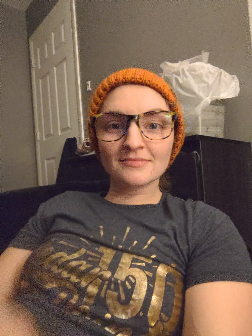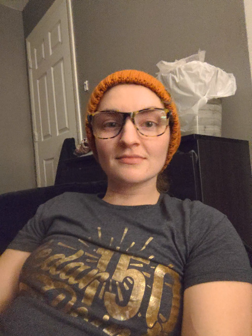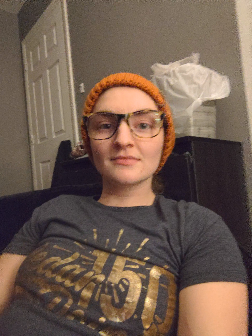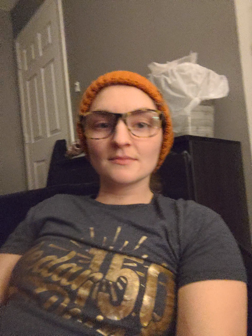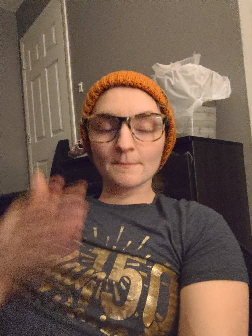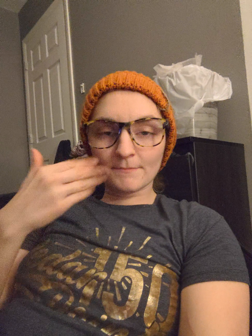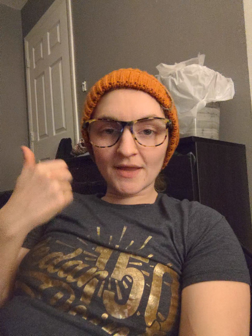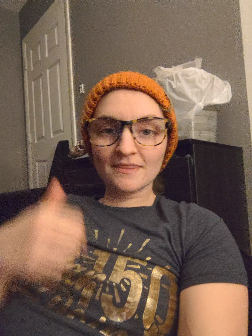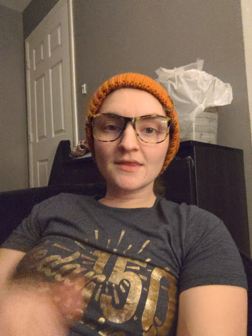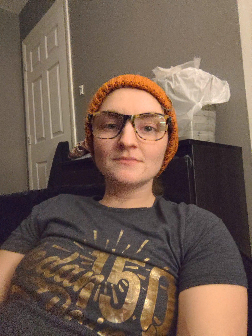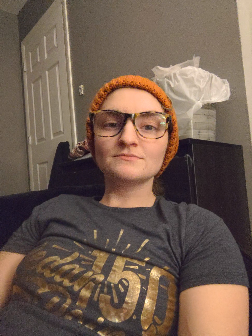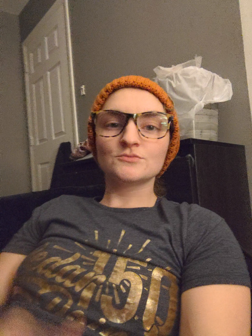better